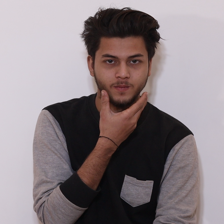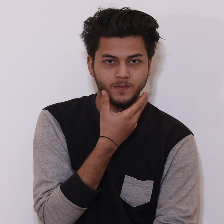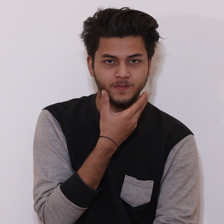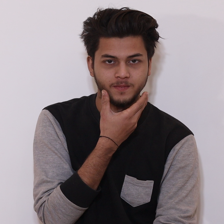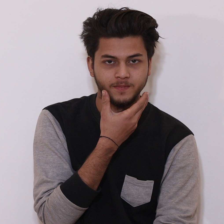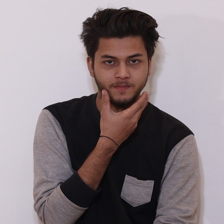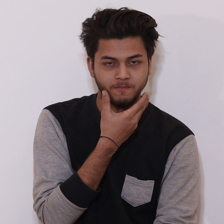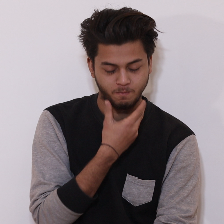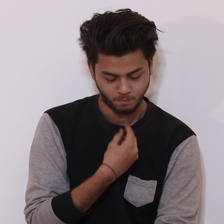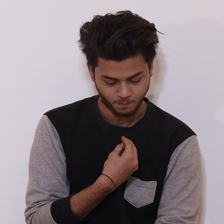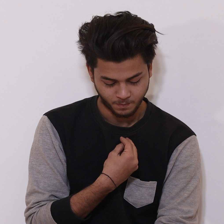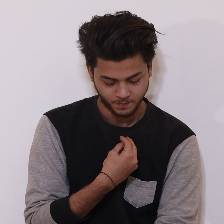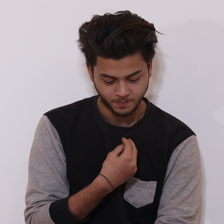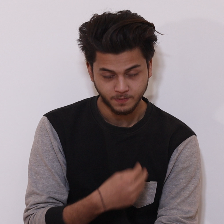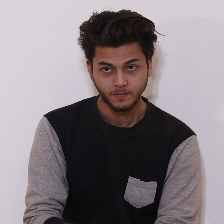sad